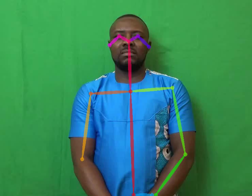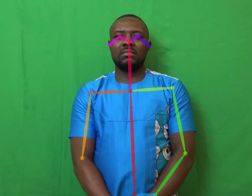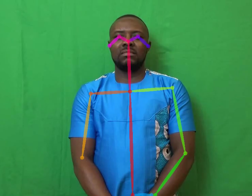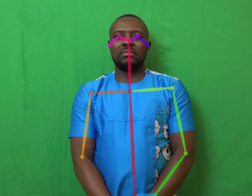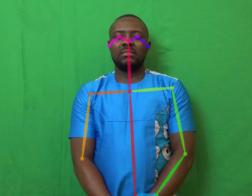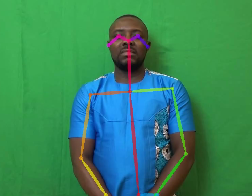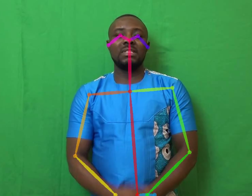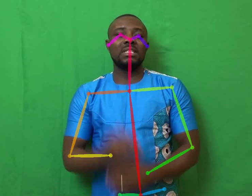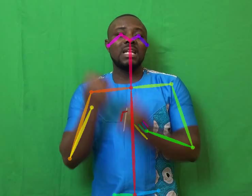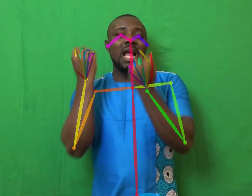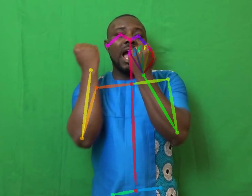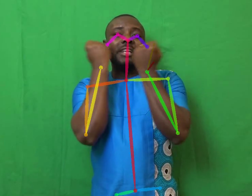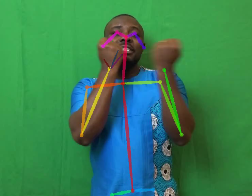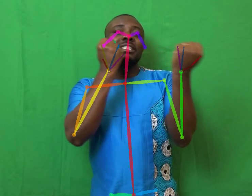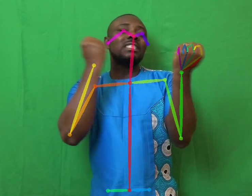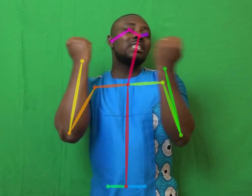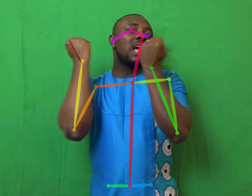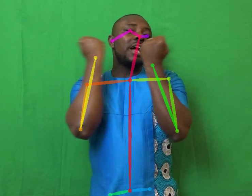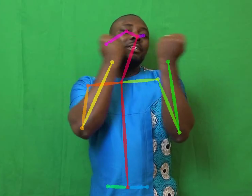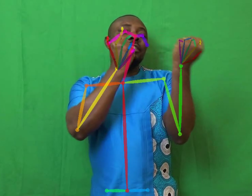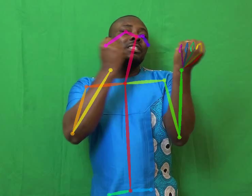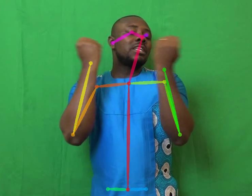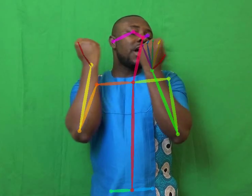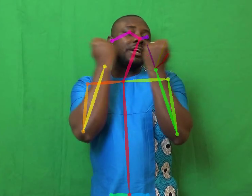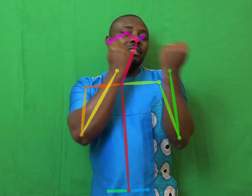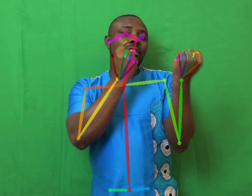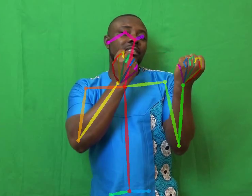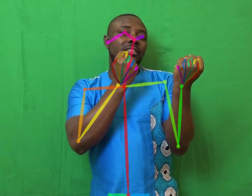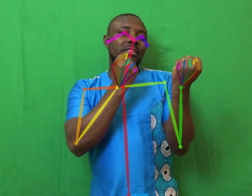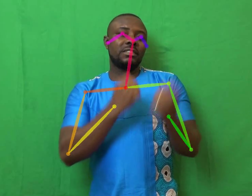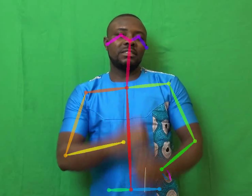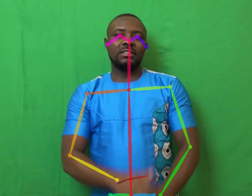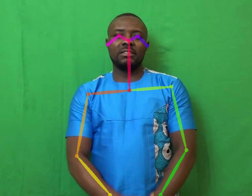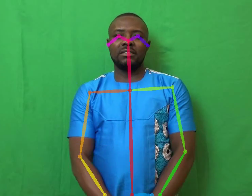sugar cane